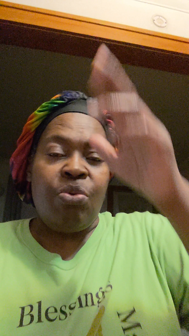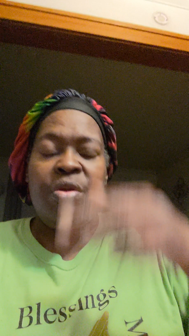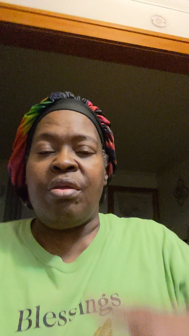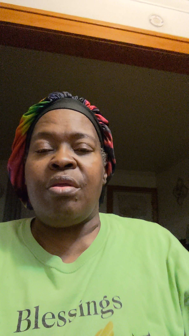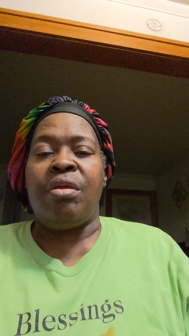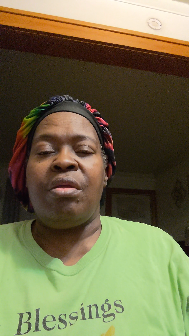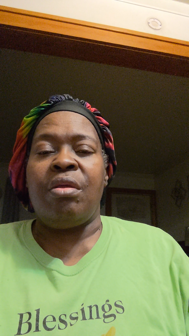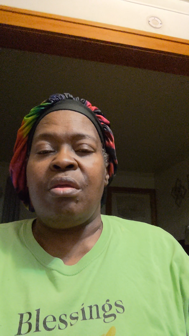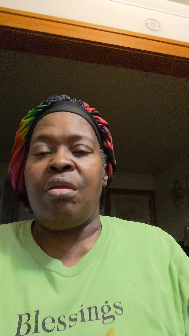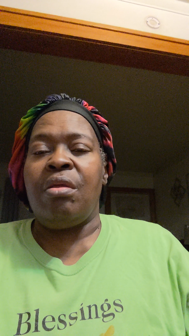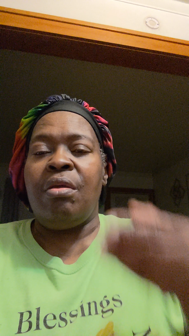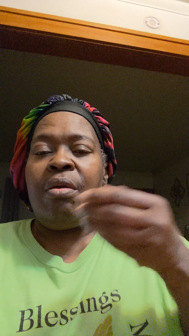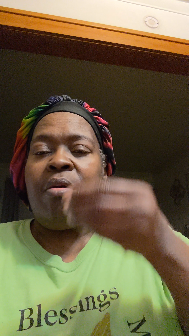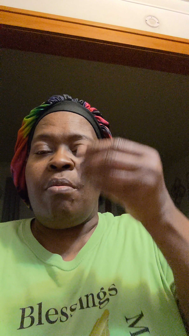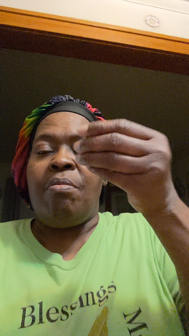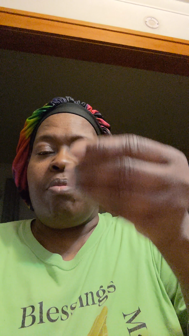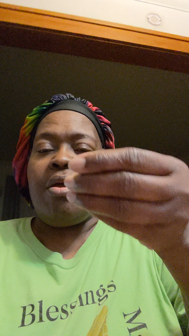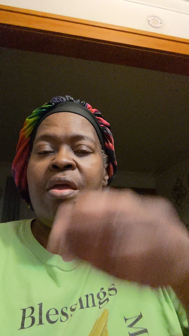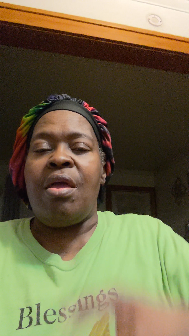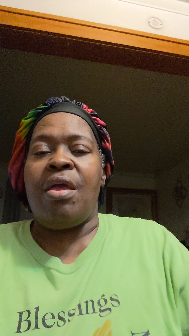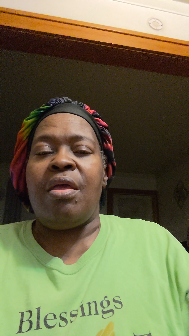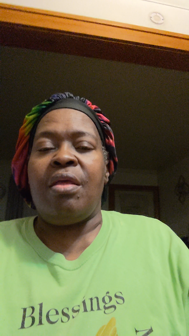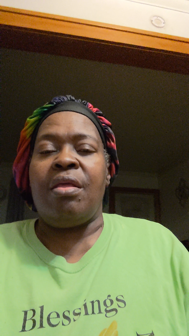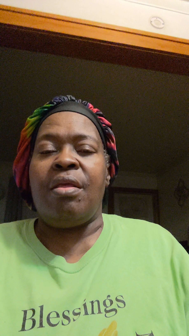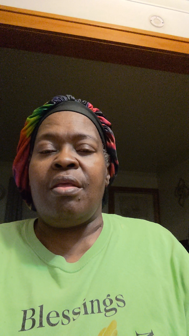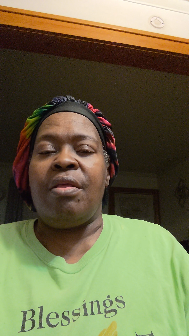buy